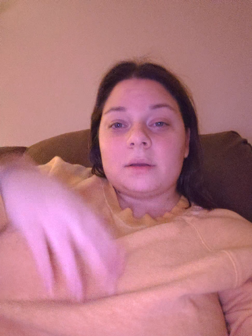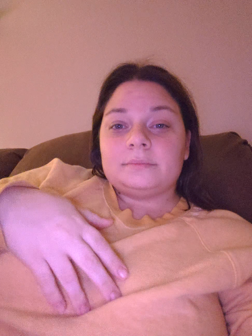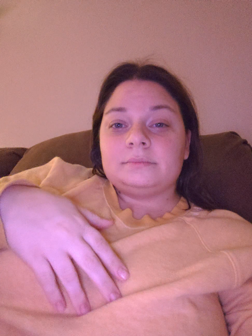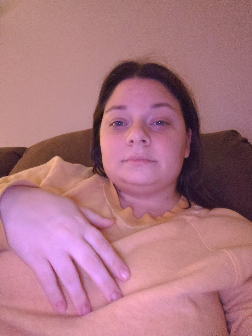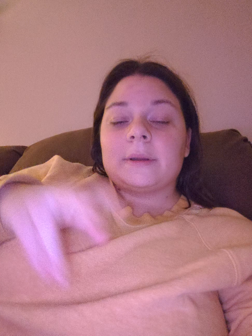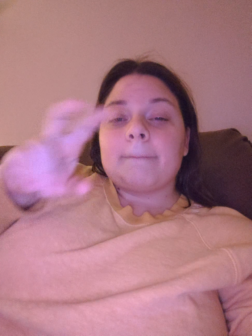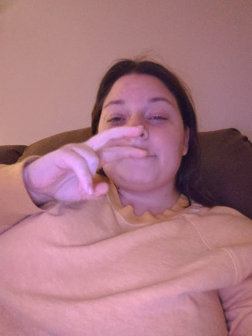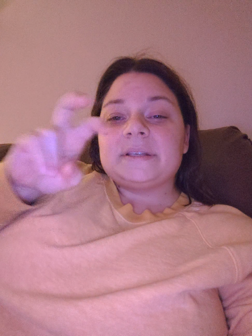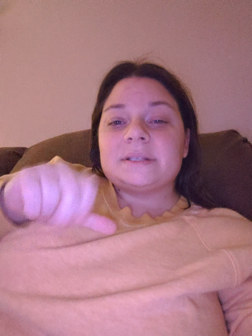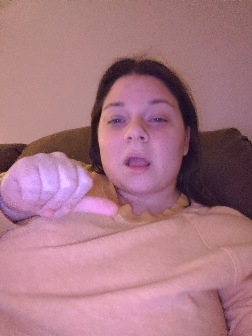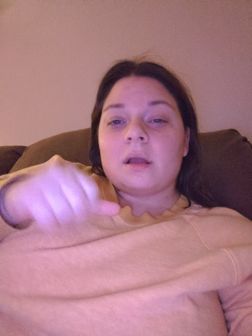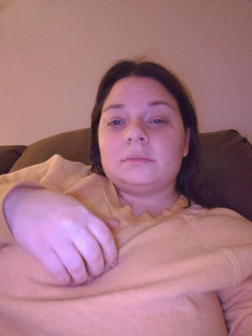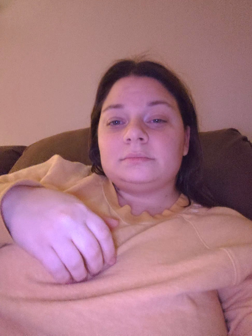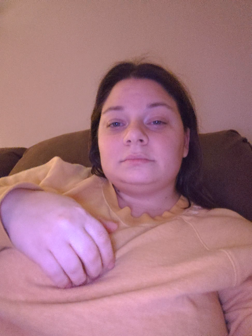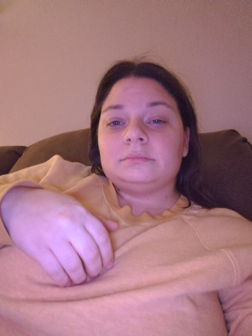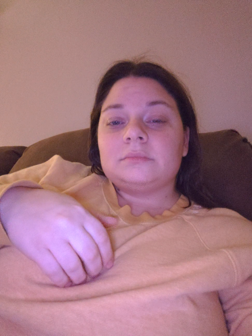pizza